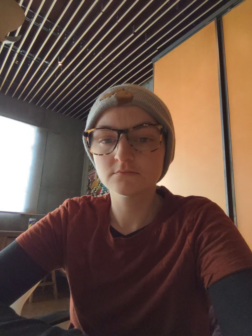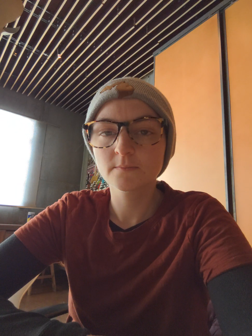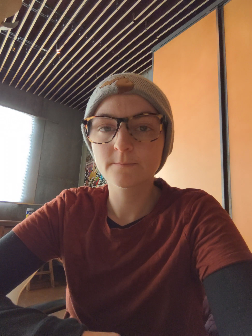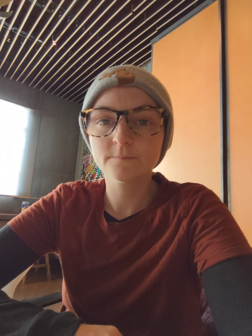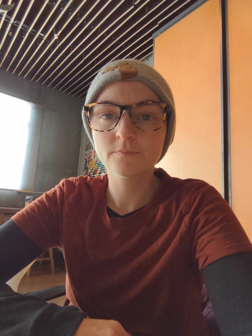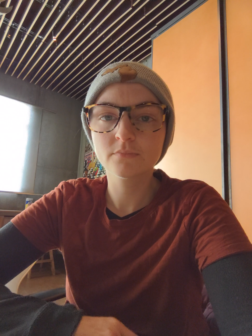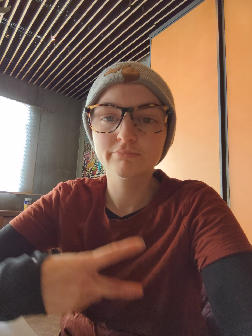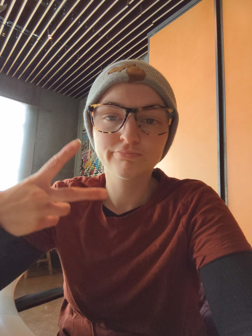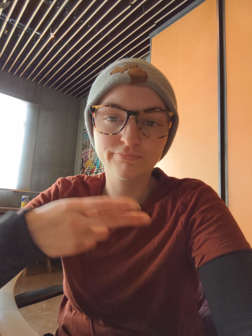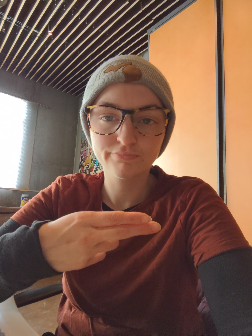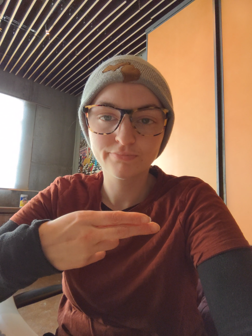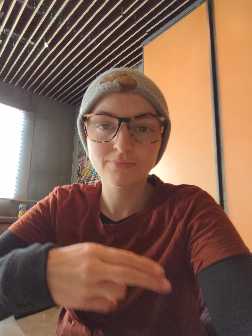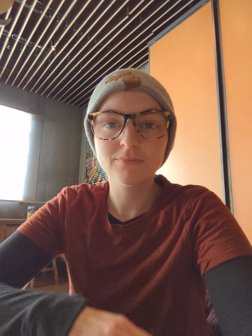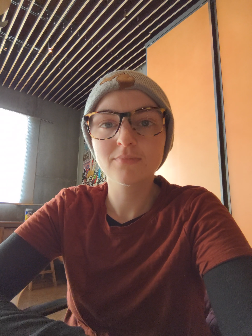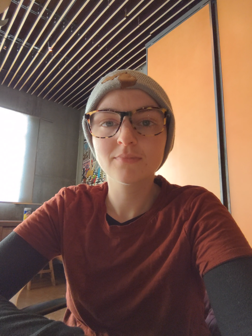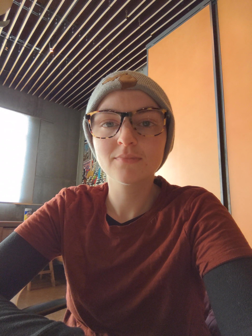cut